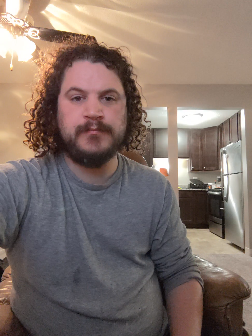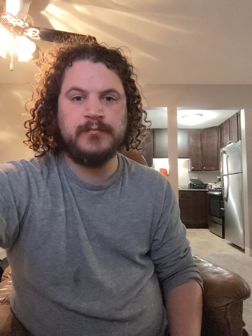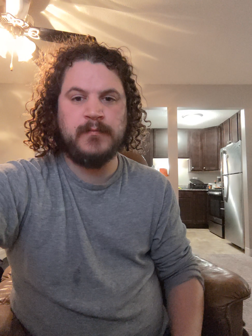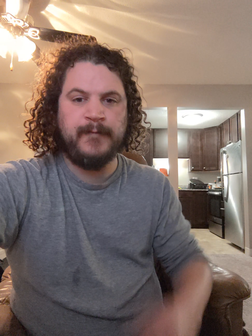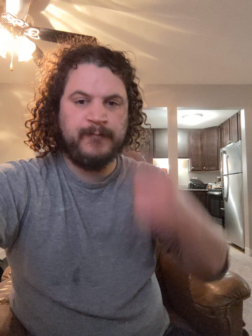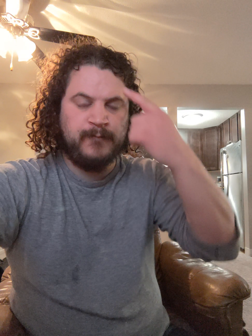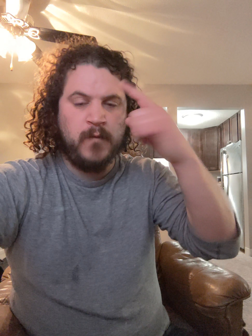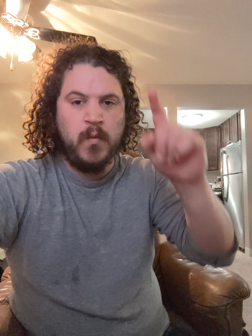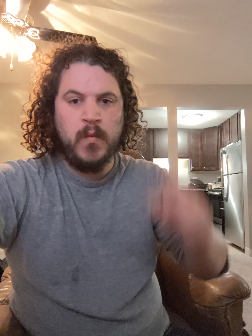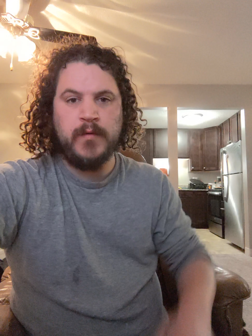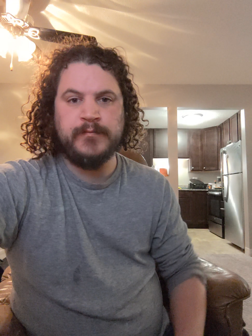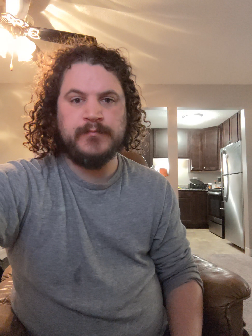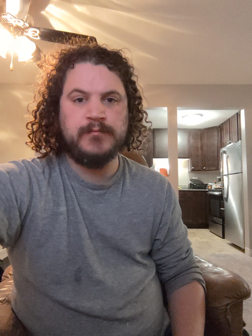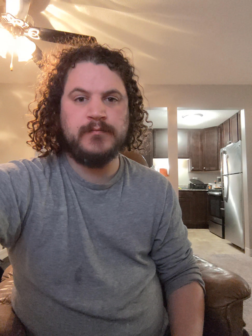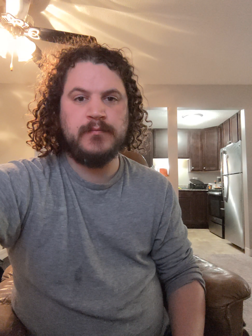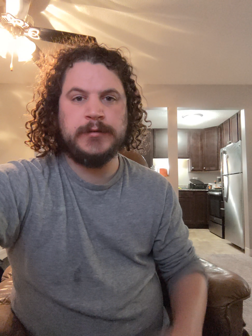for